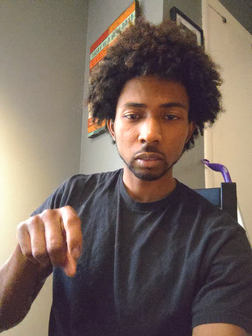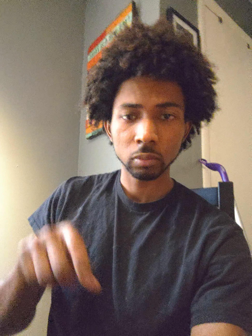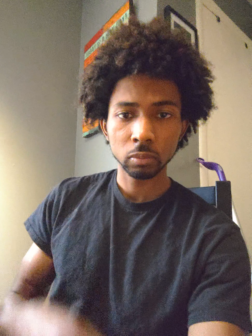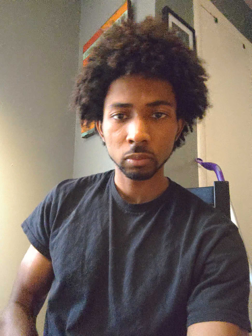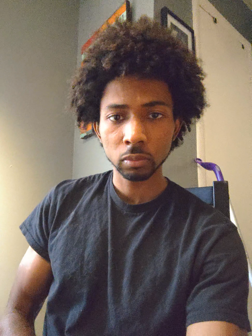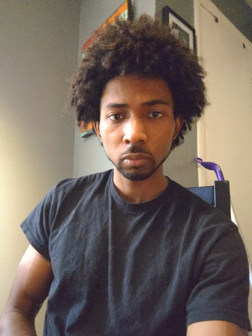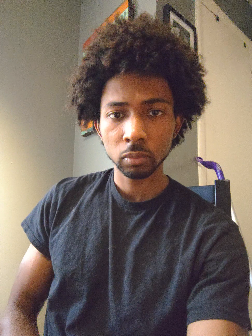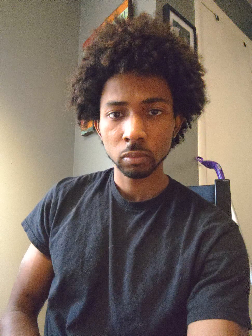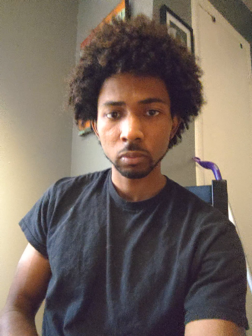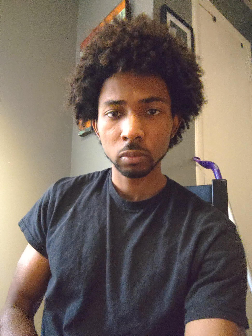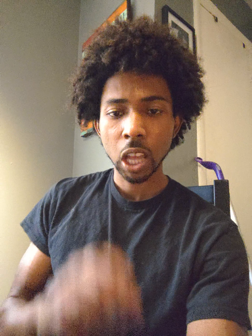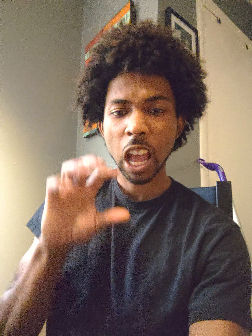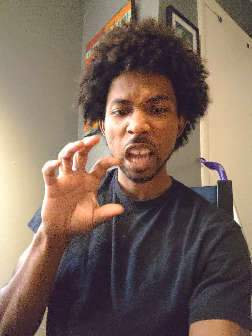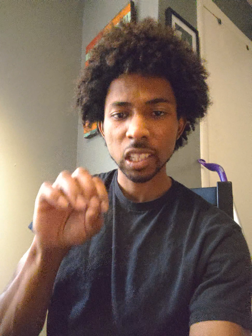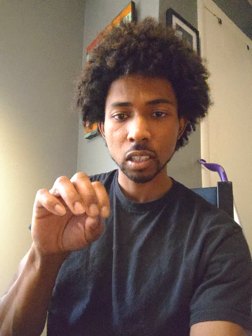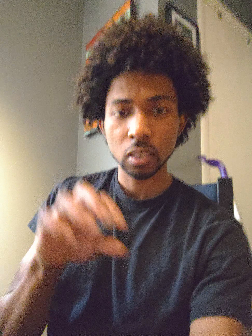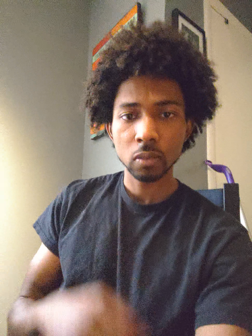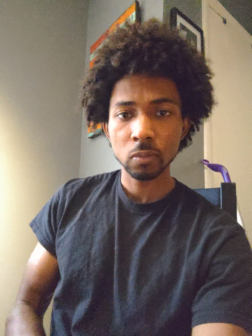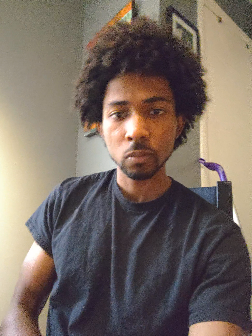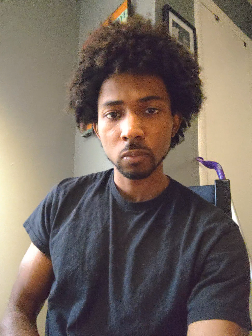bite